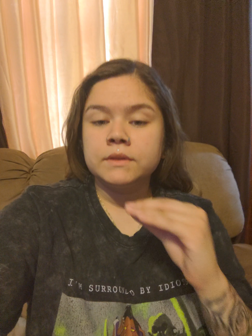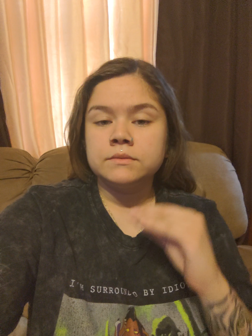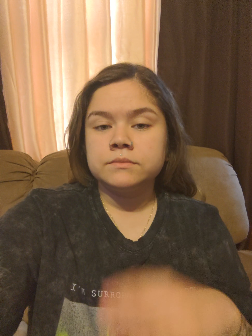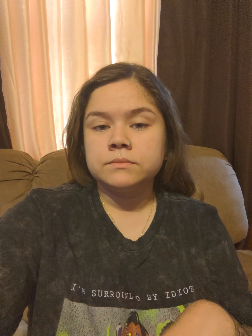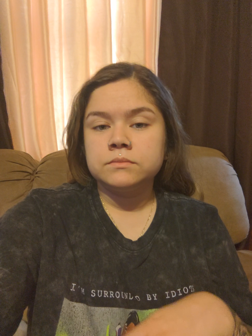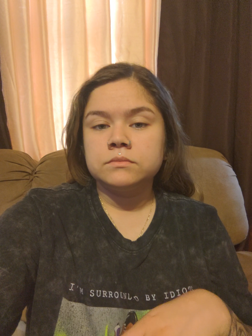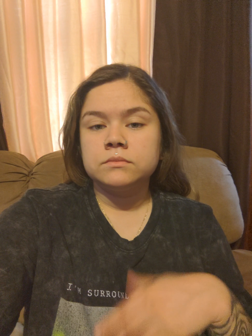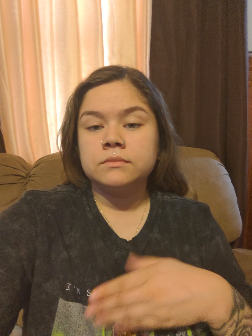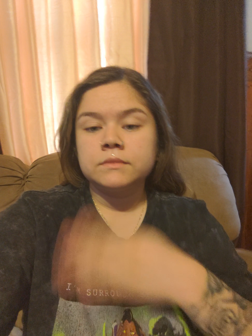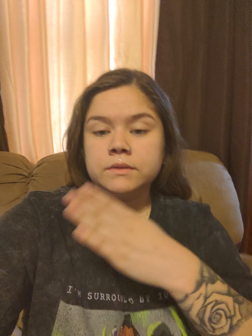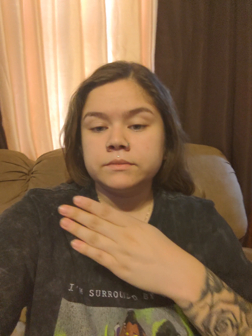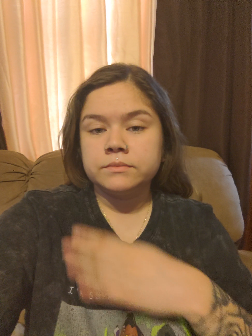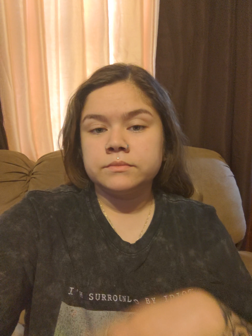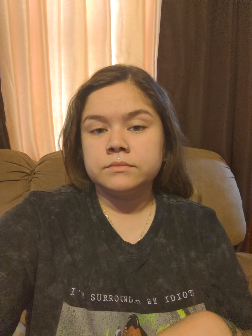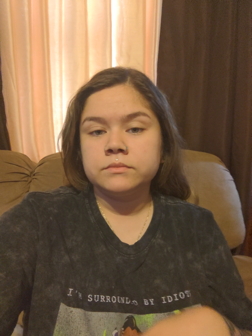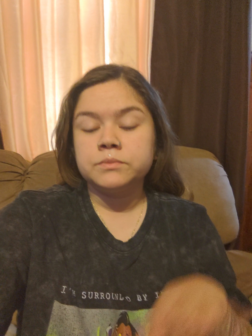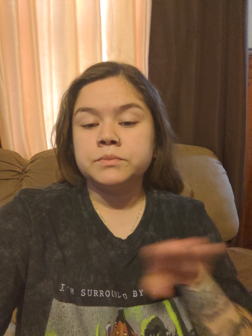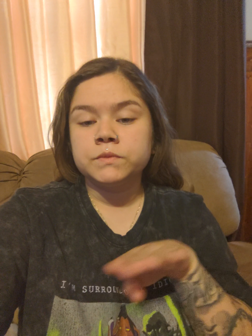kick